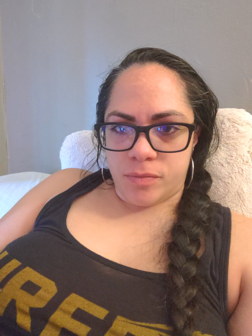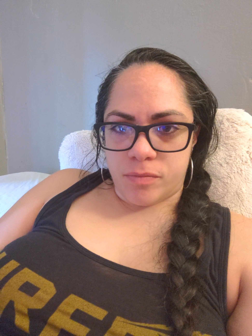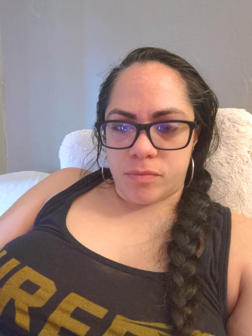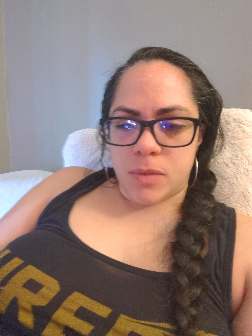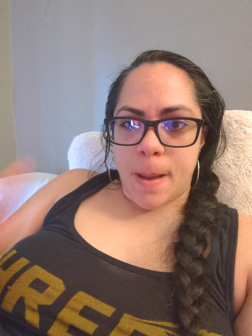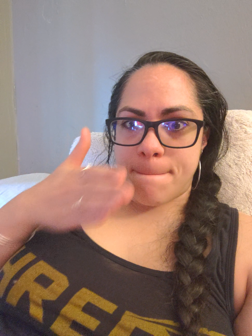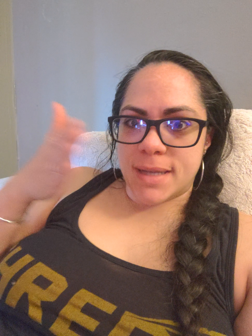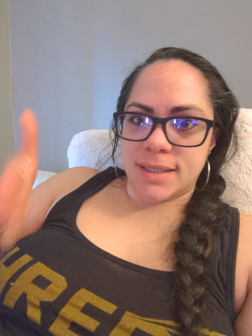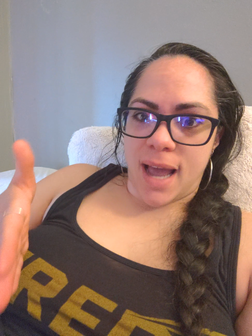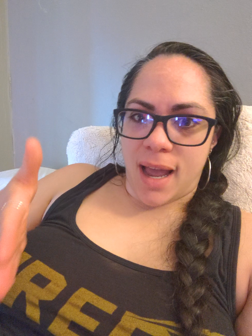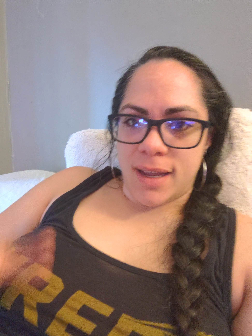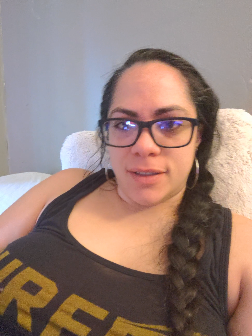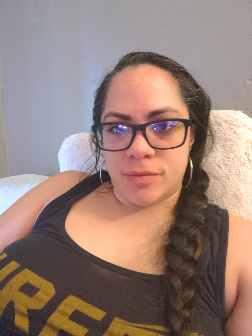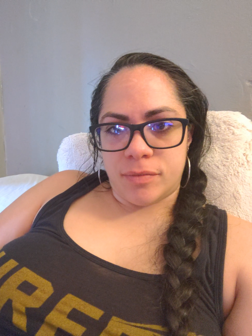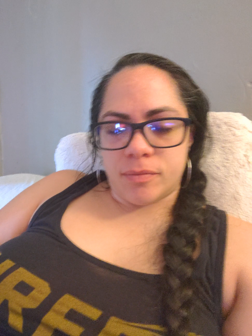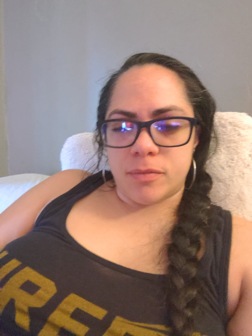beside